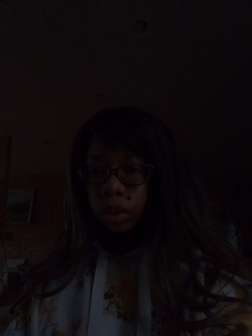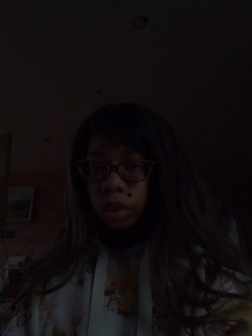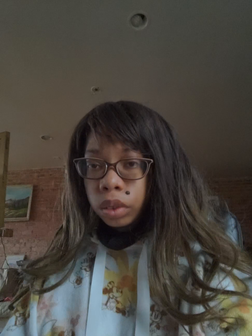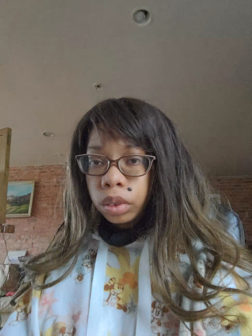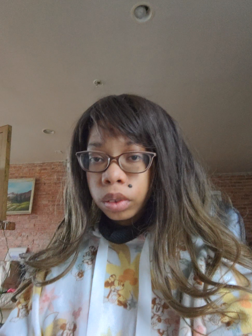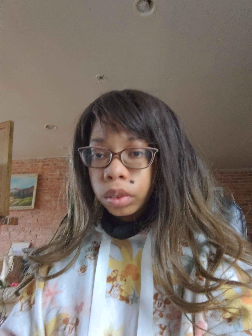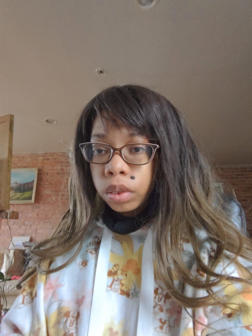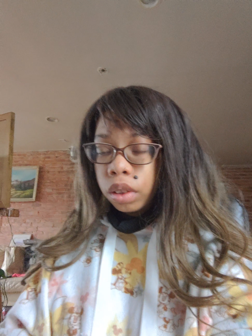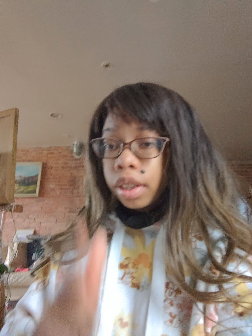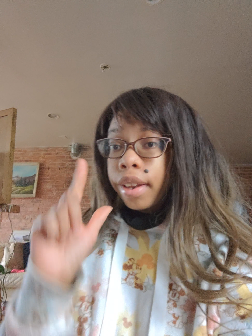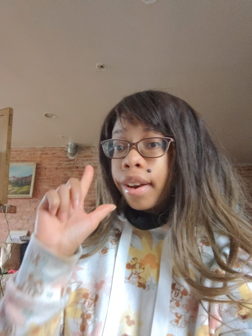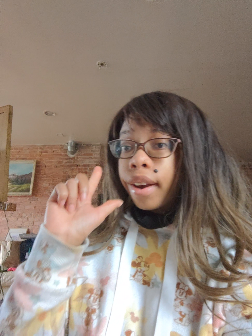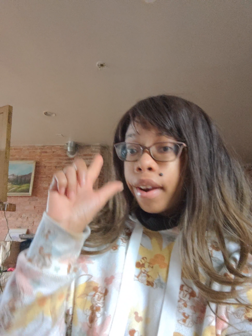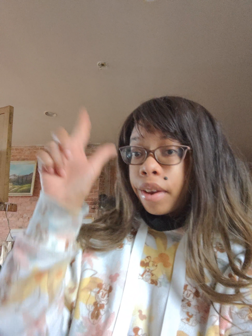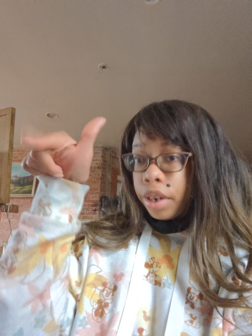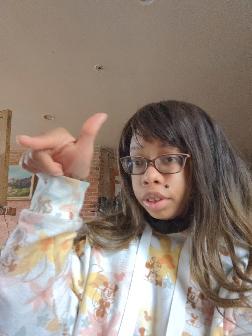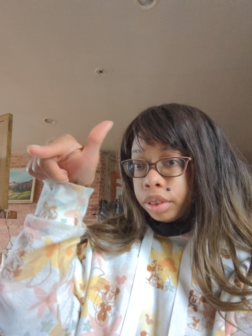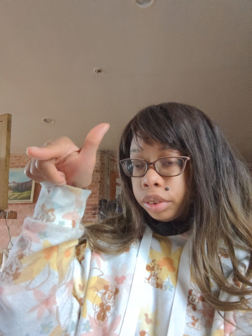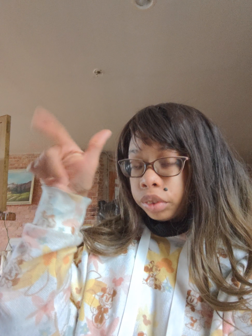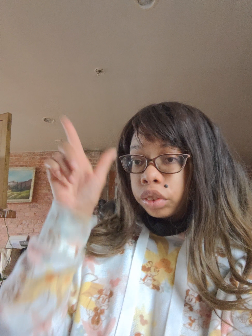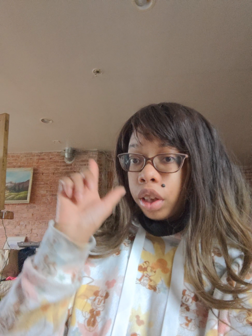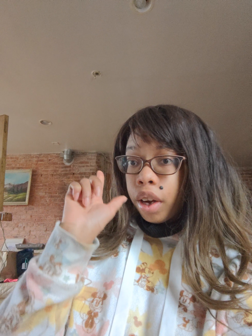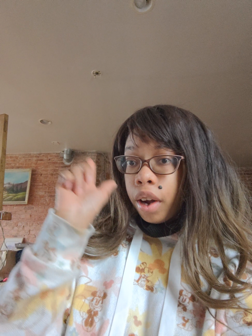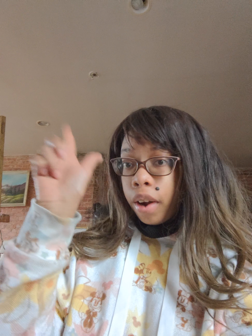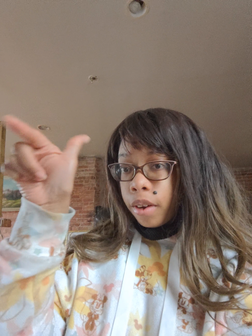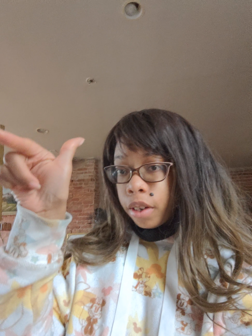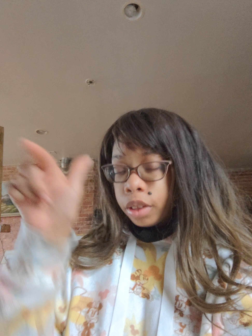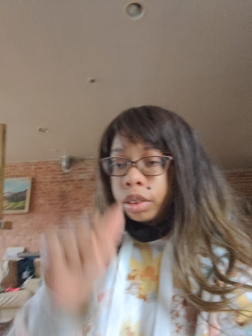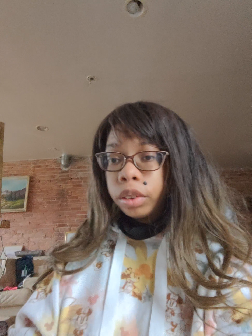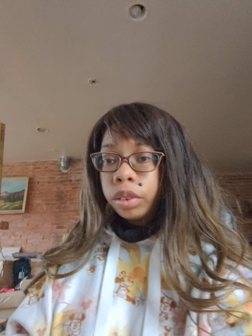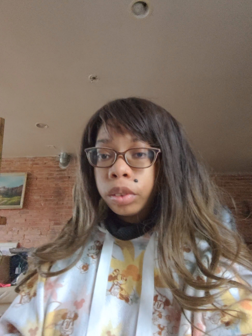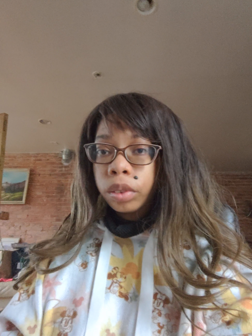later